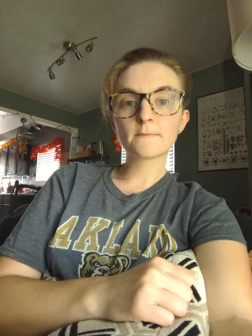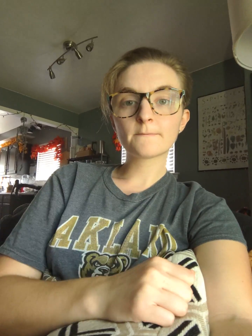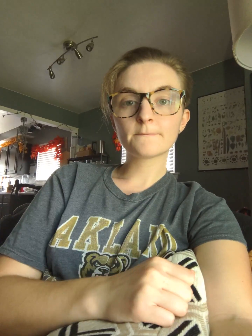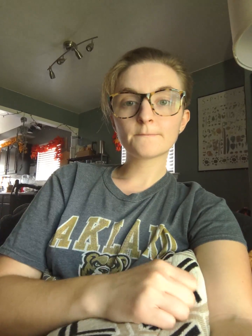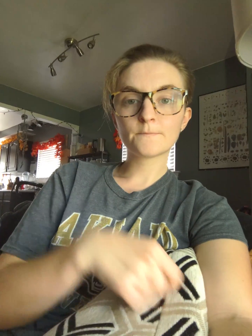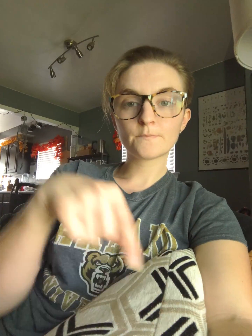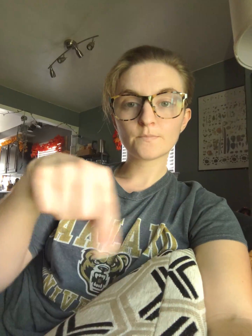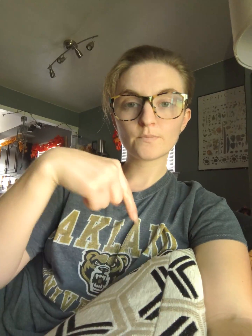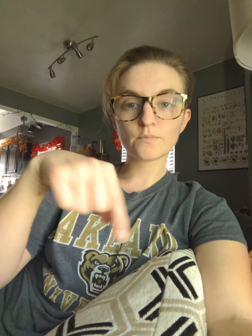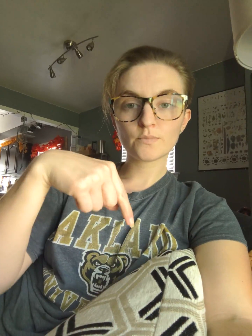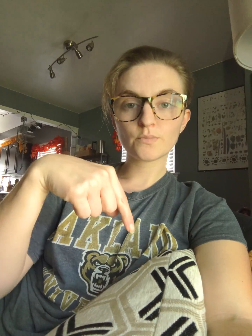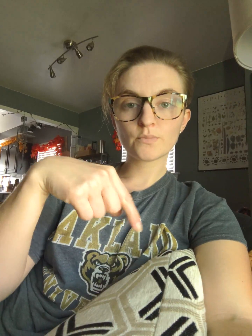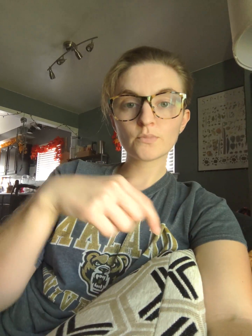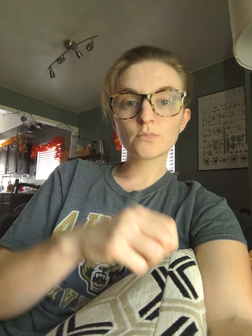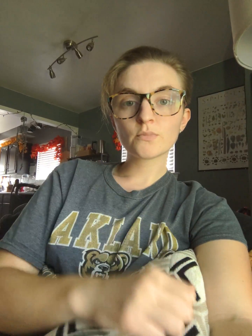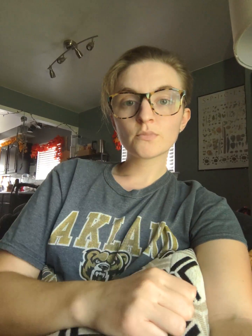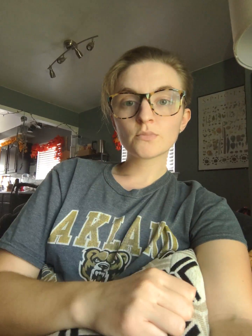flip-flop